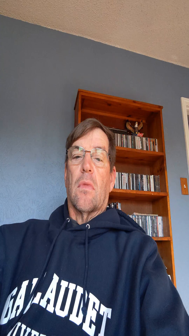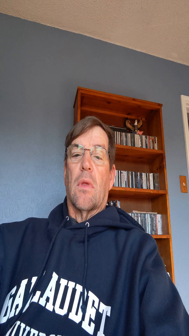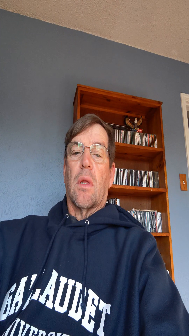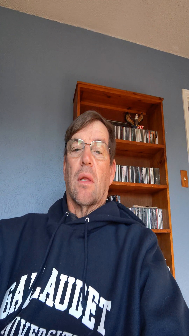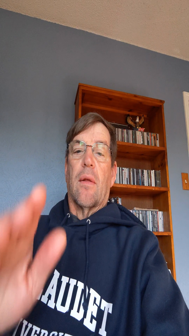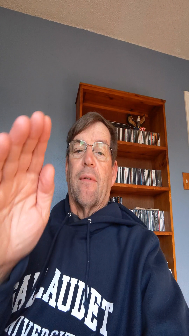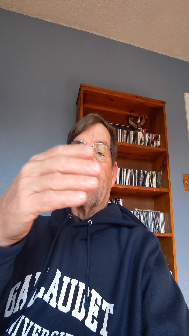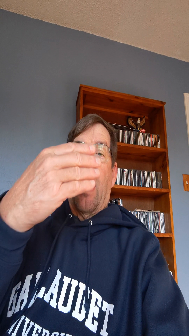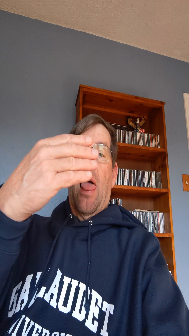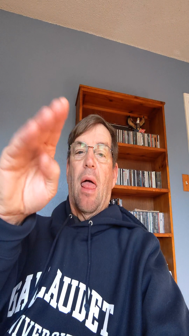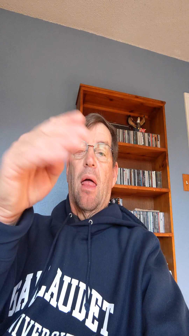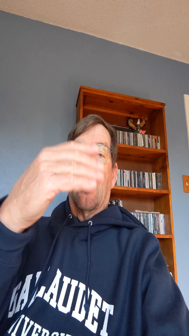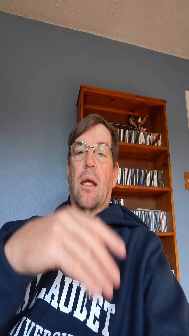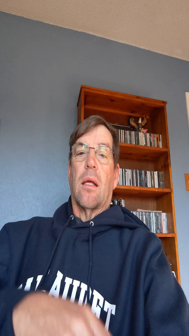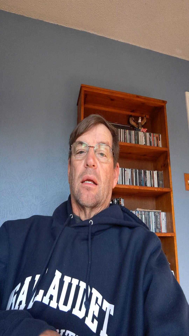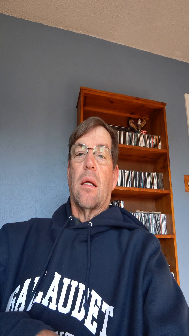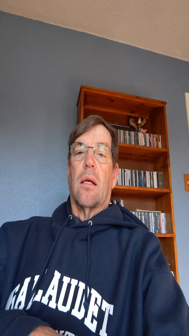flag